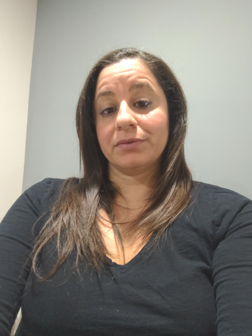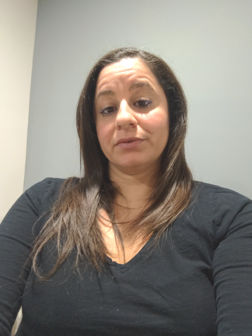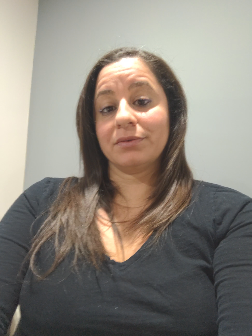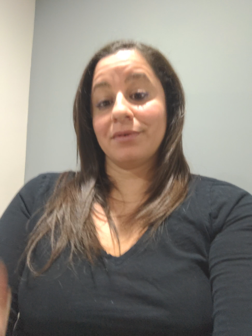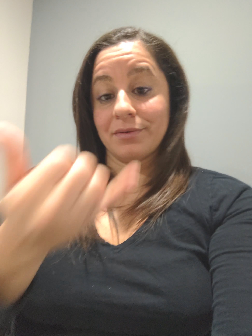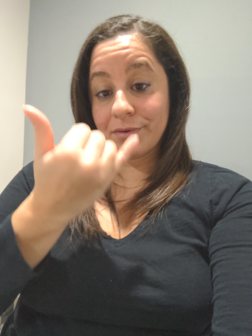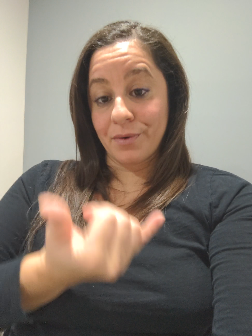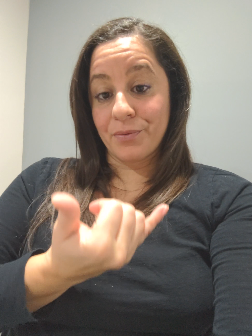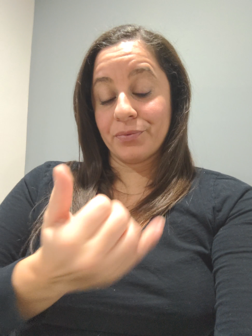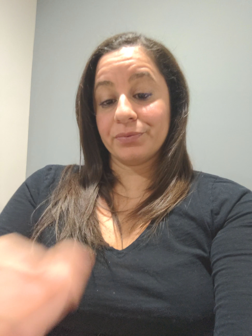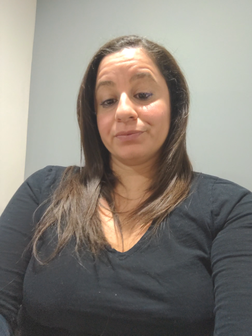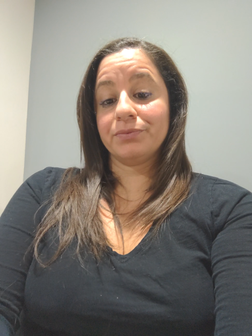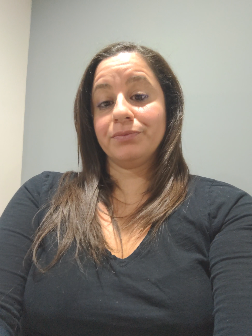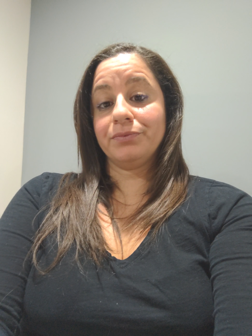now